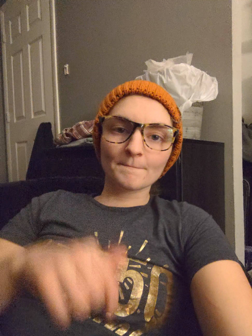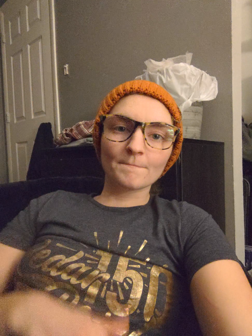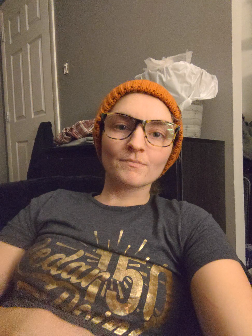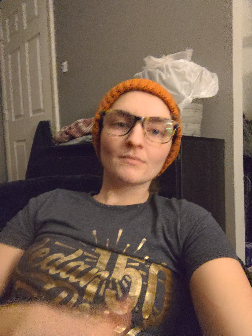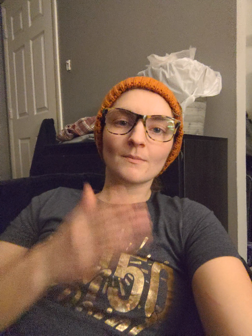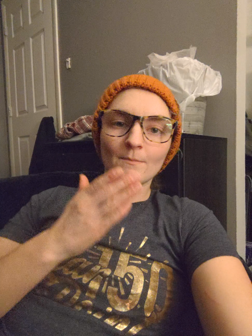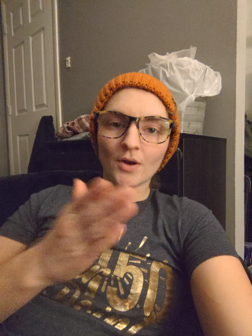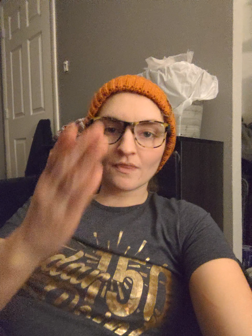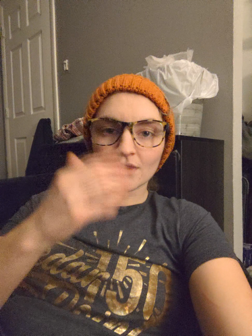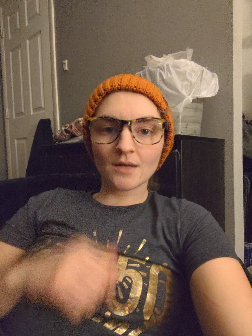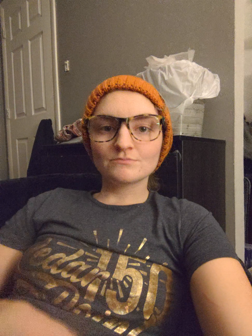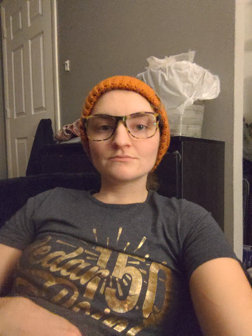boat